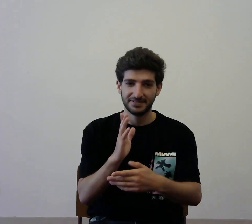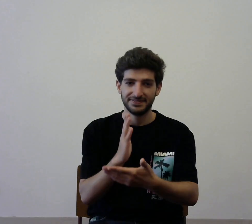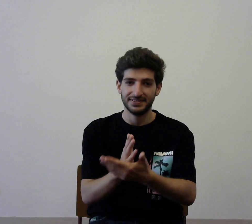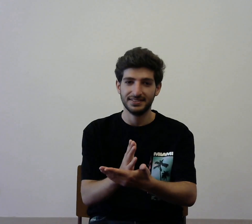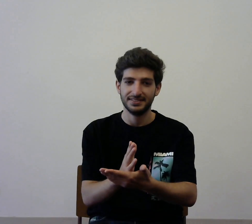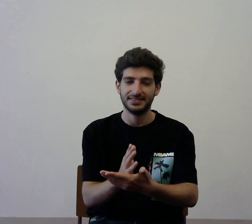var